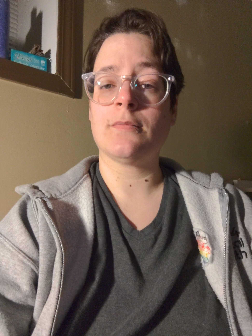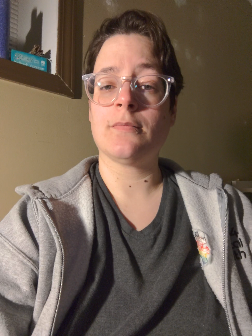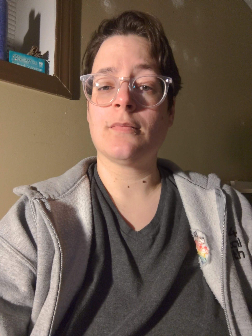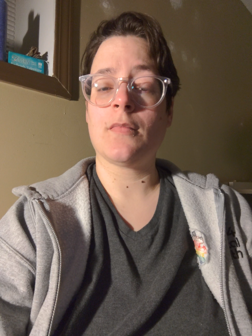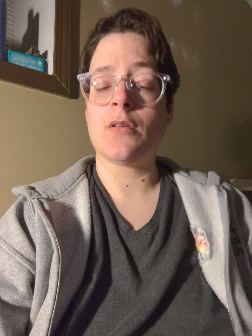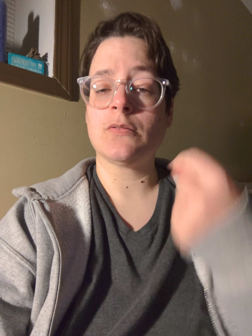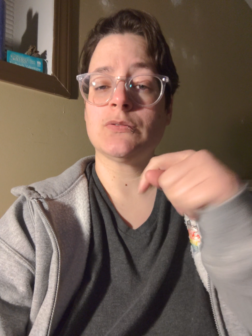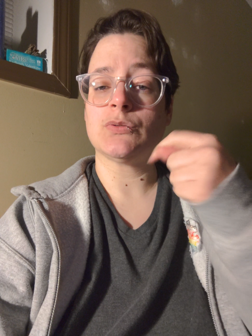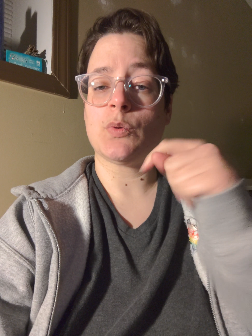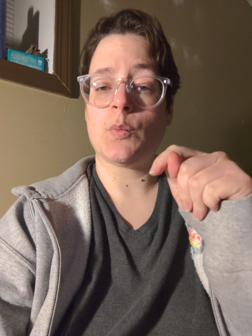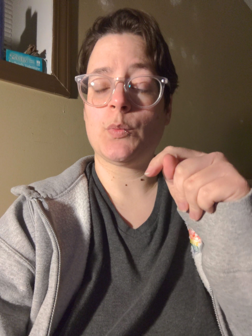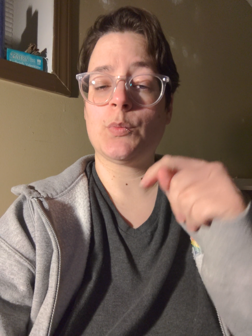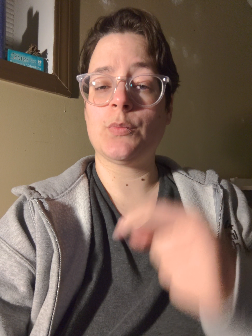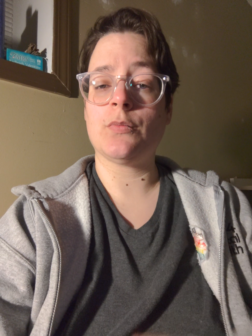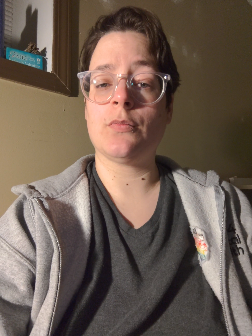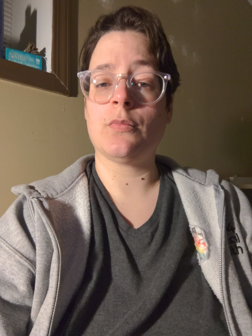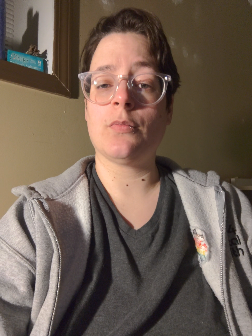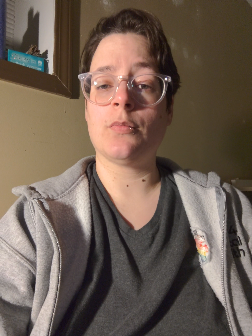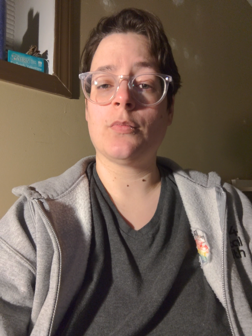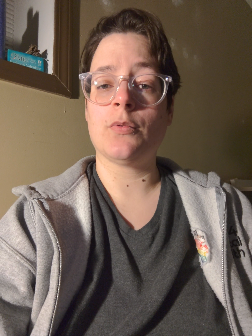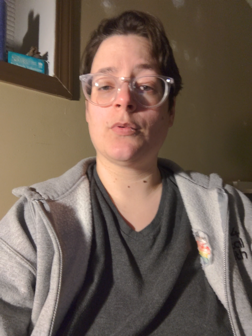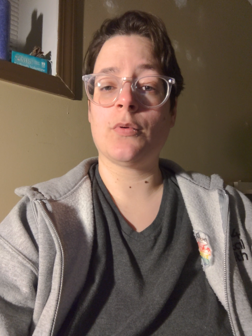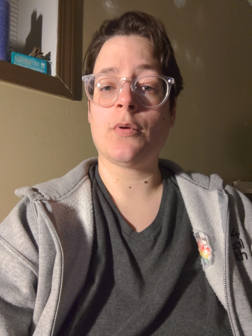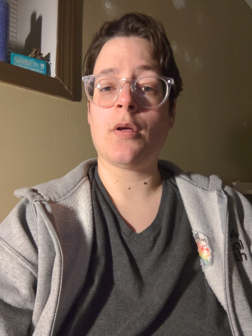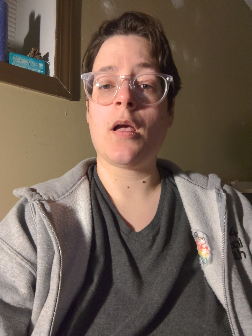toy